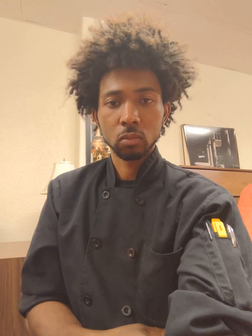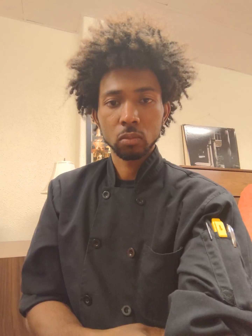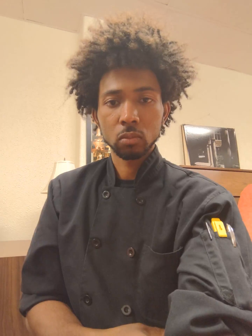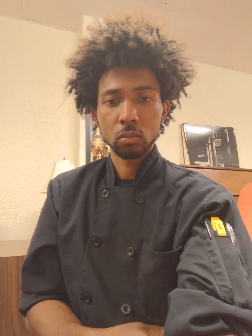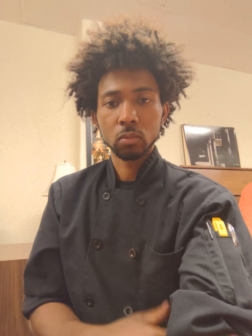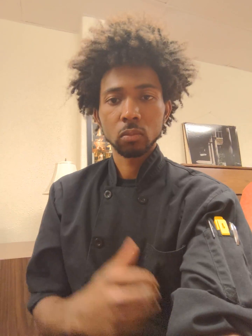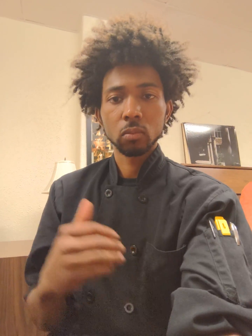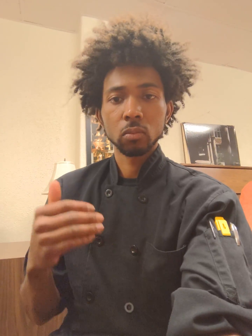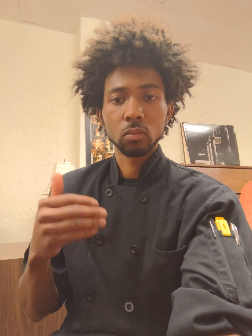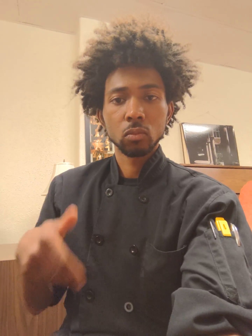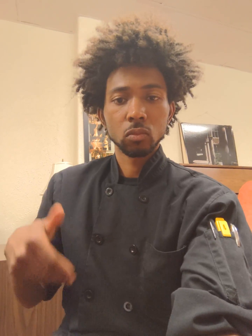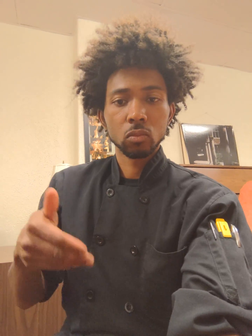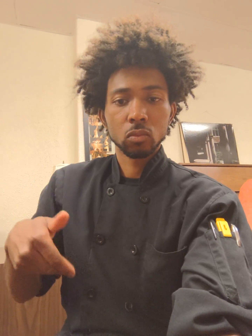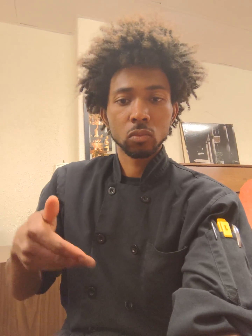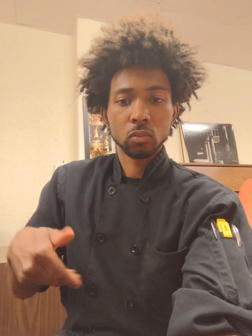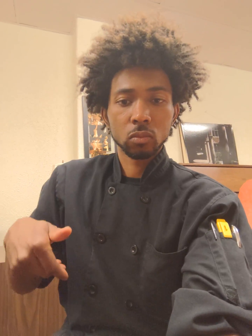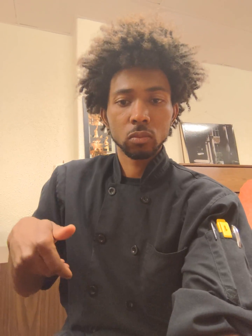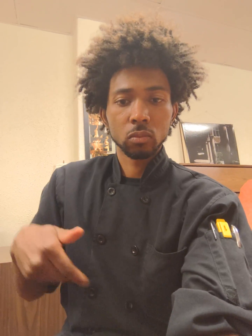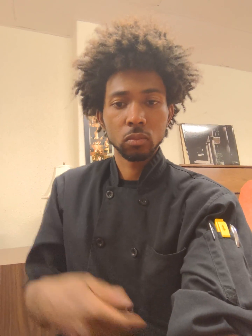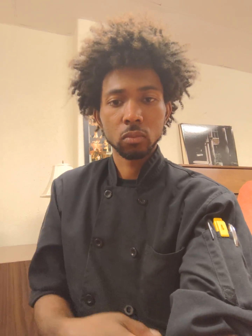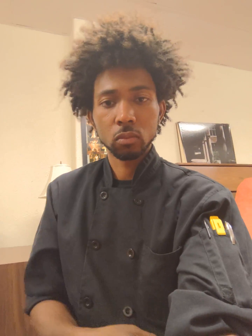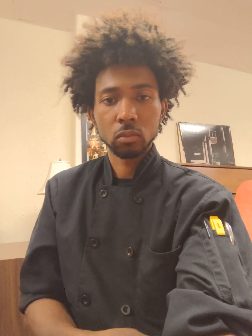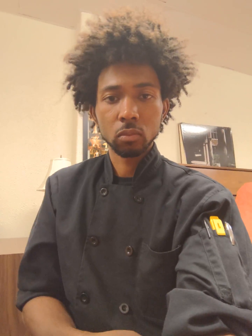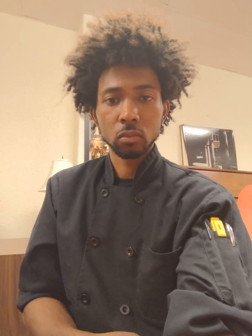shorts